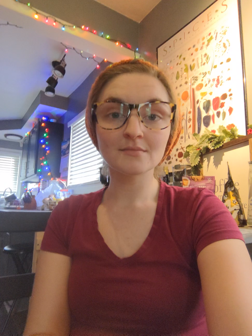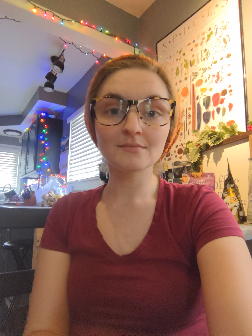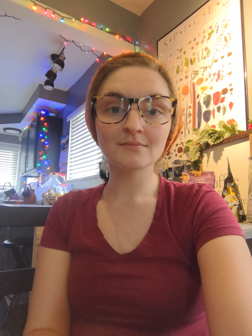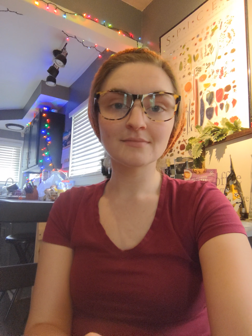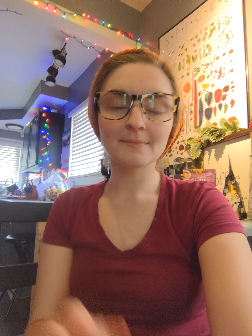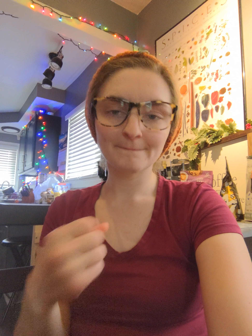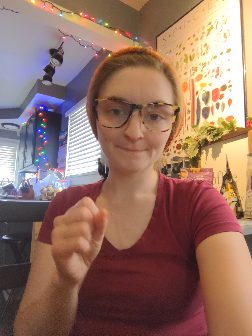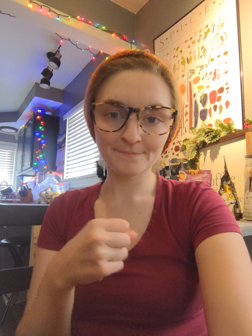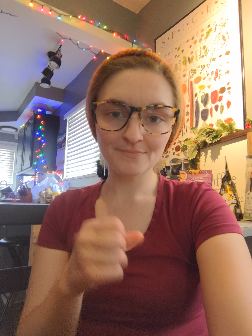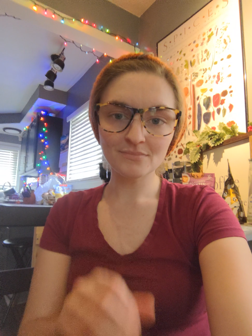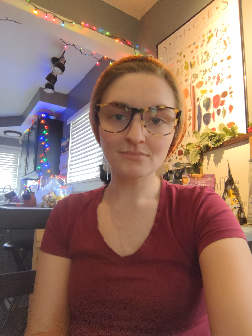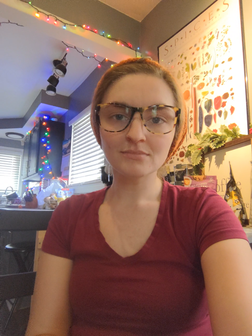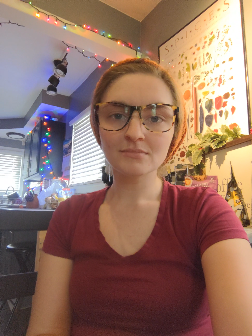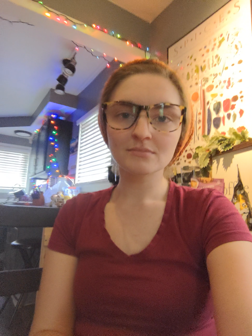make